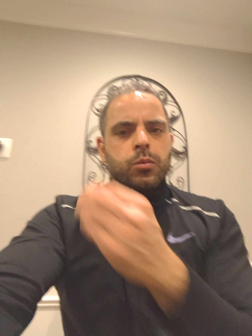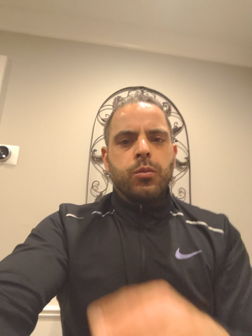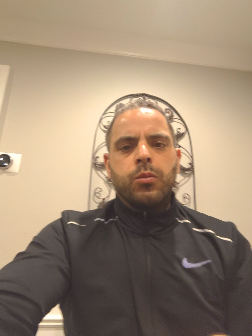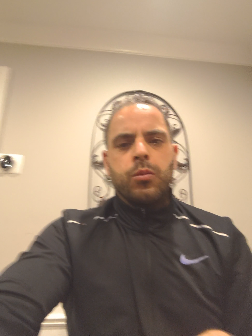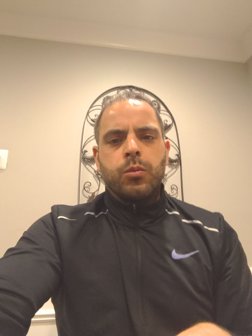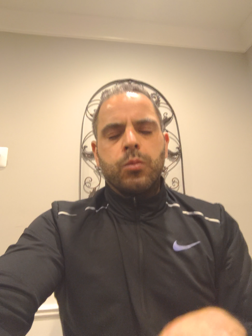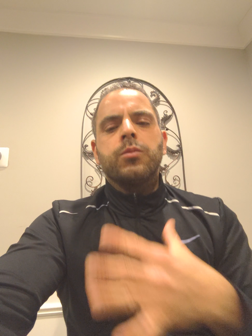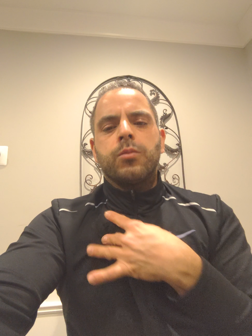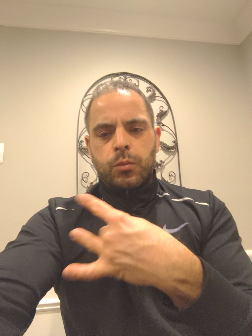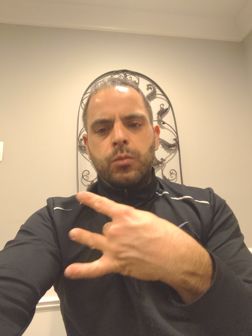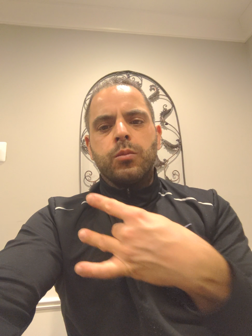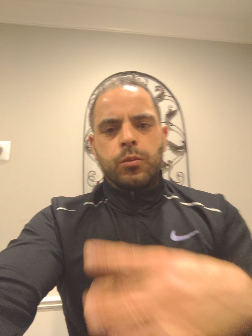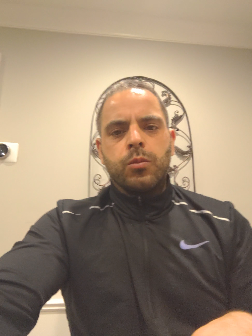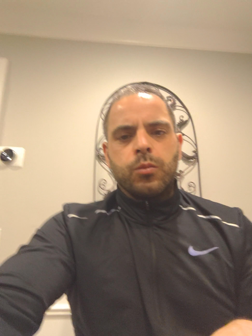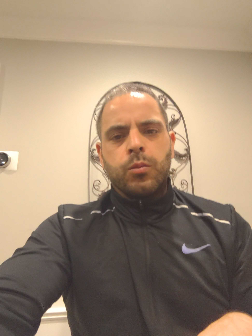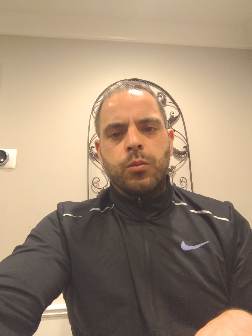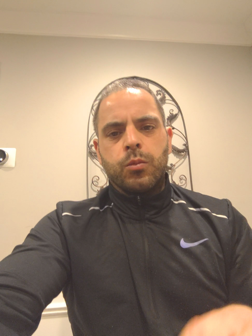like